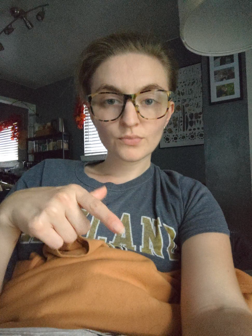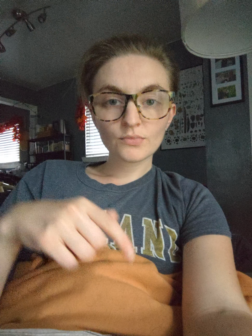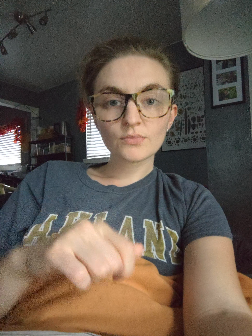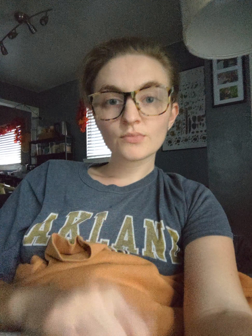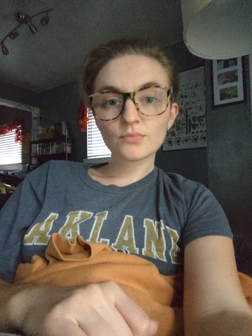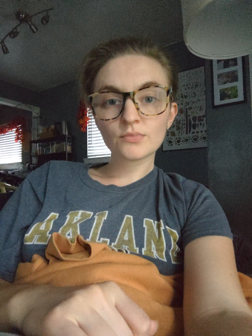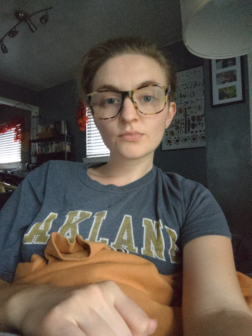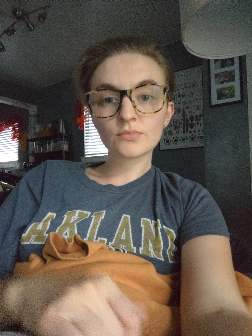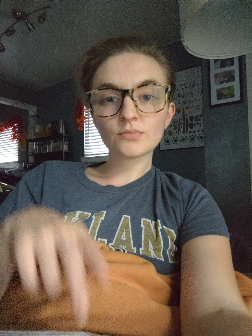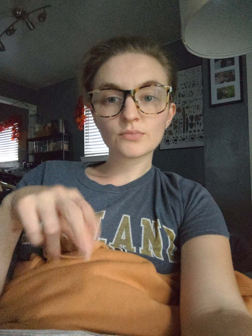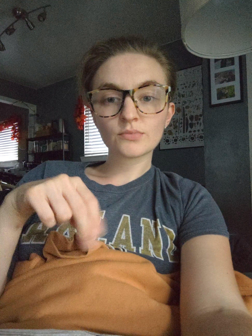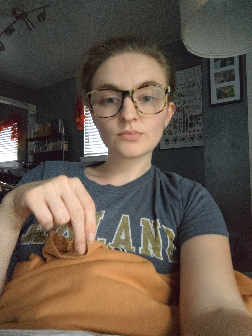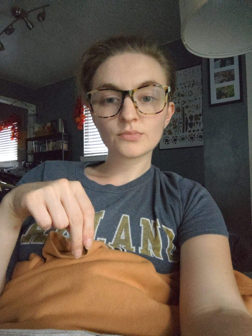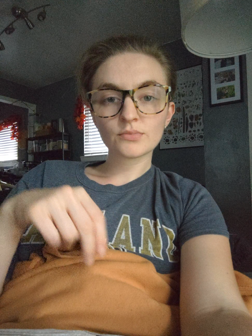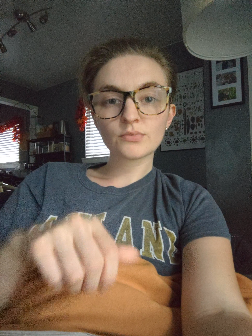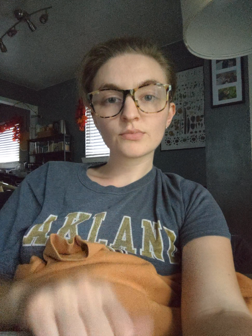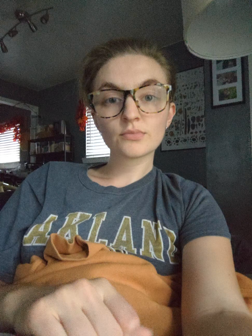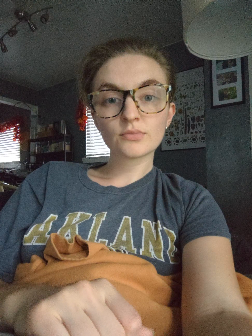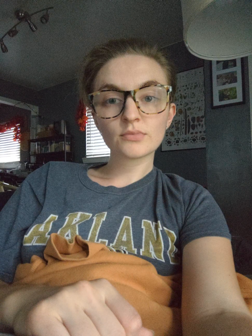diaper